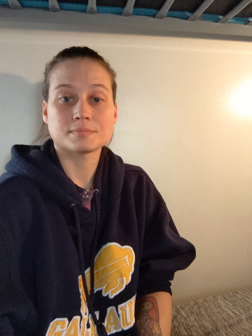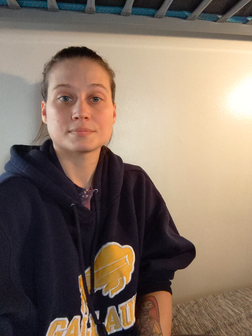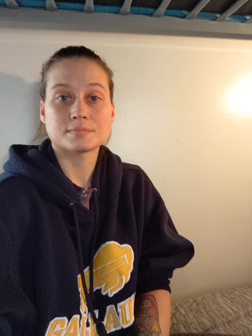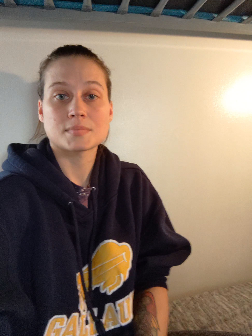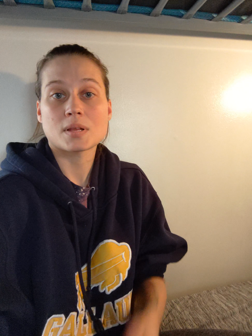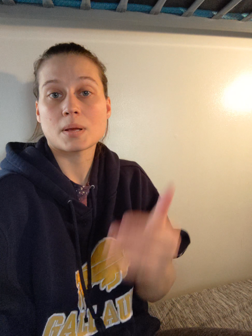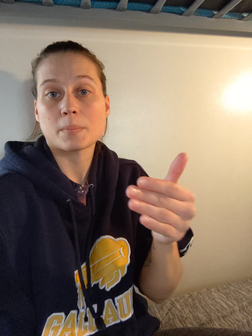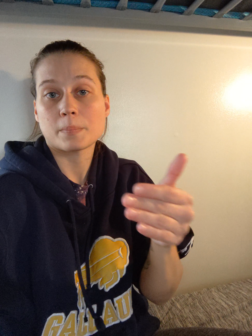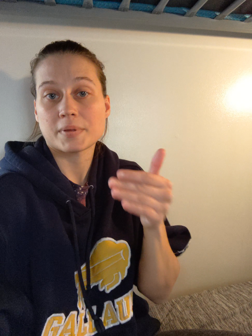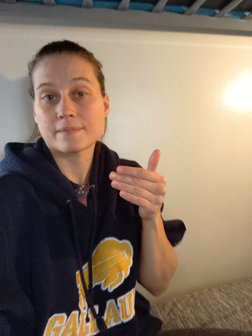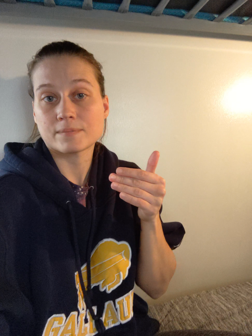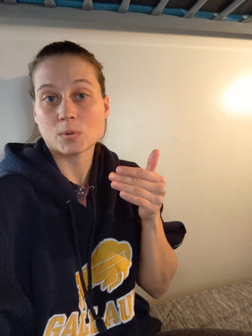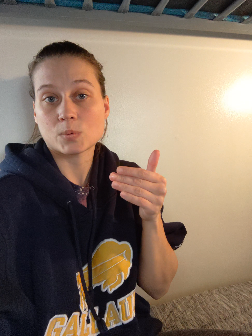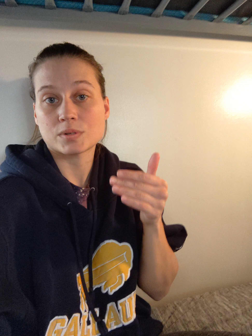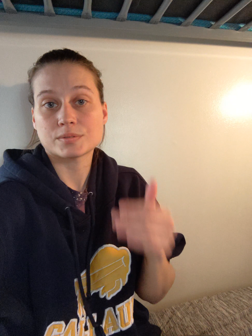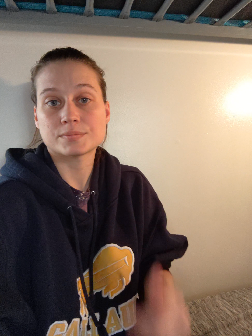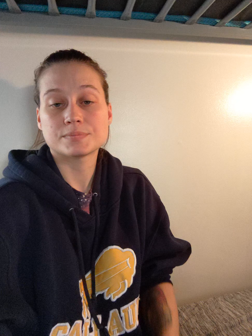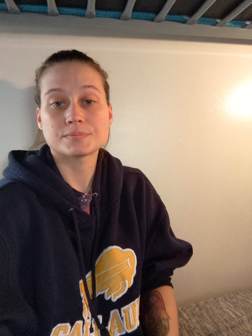before